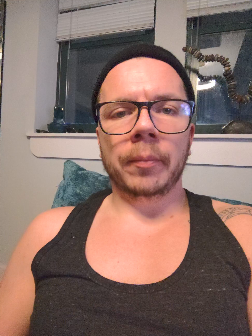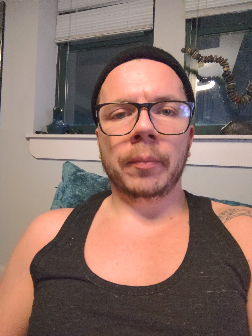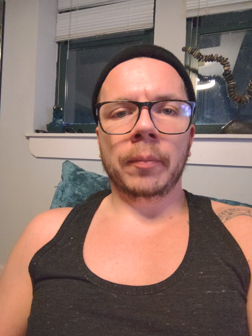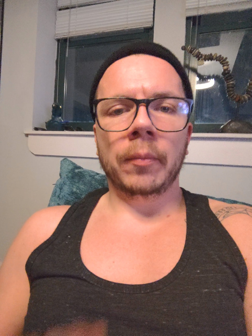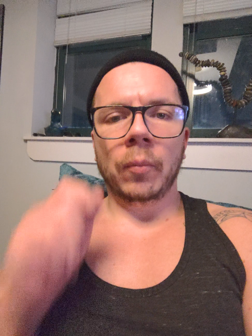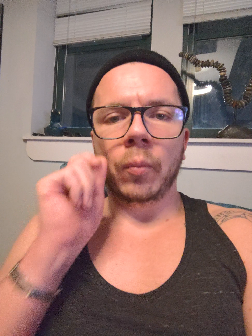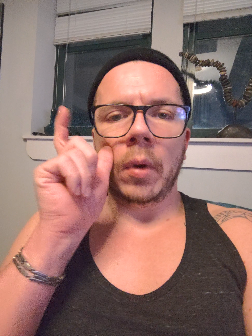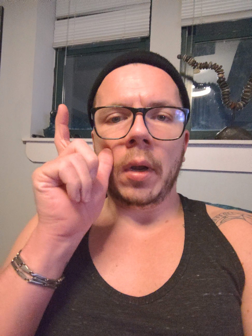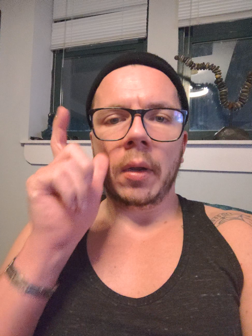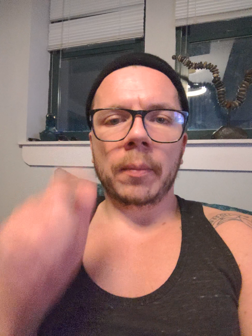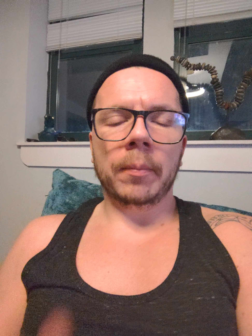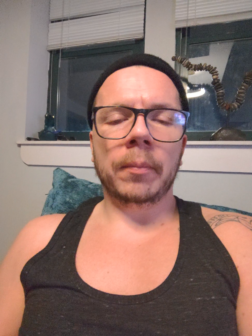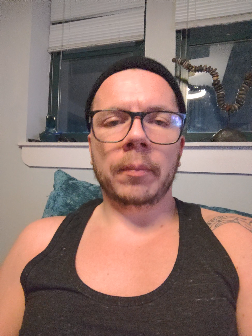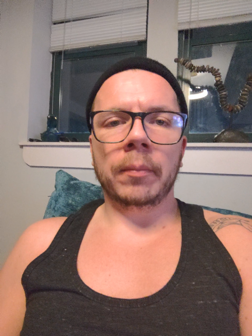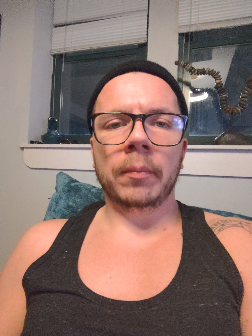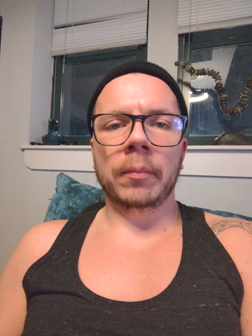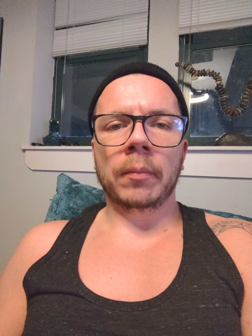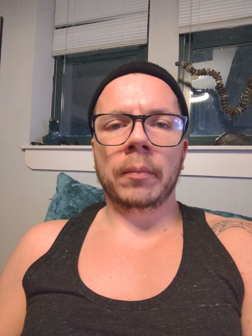wake